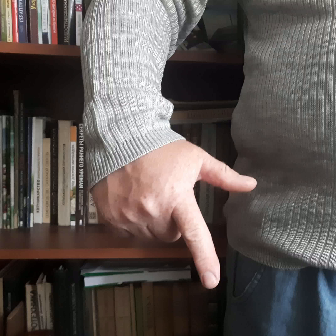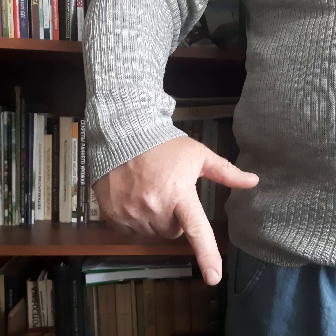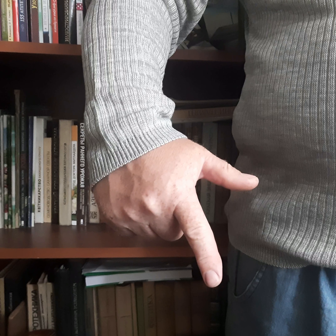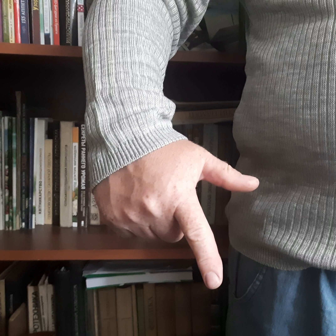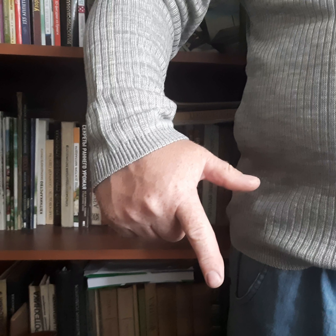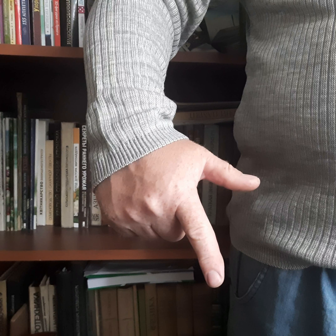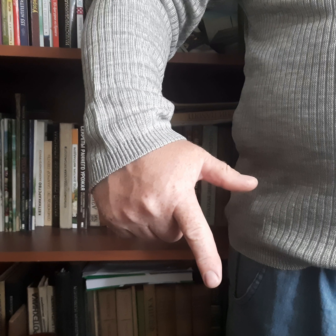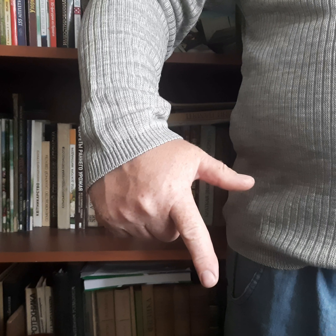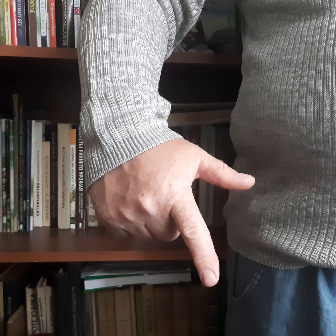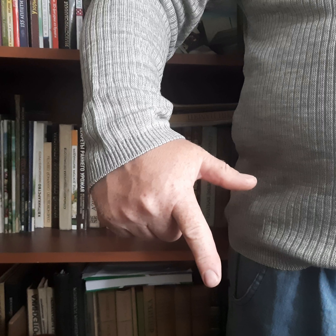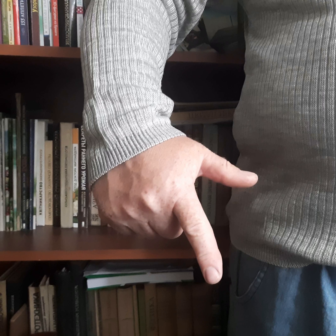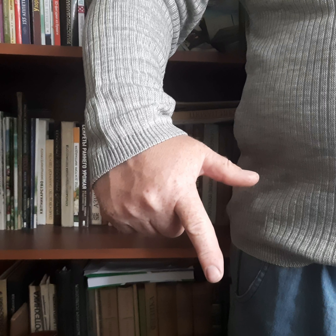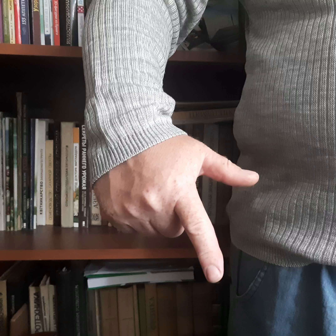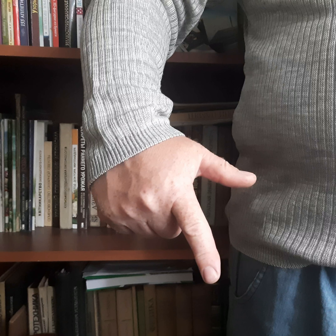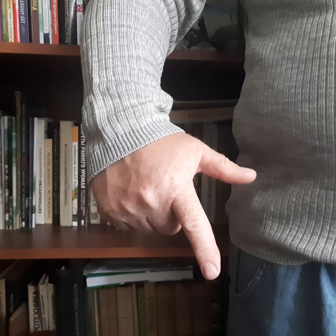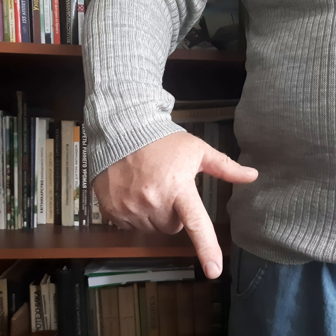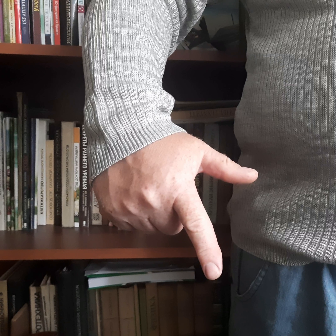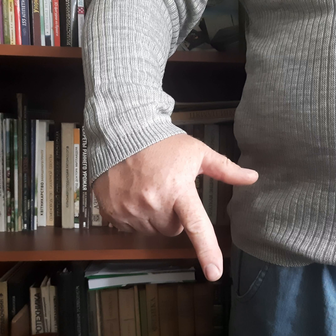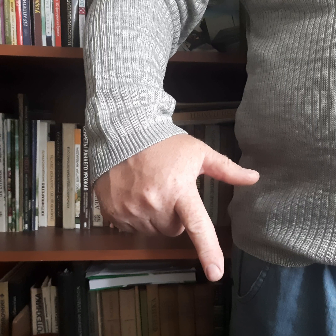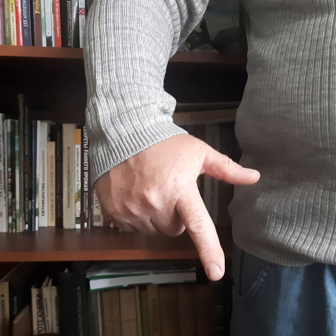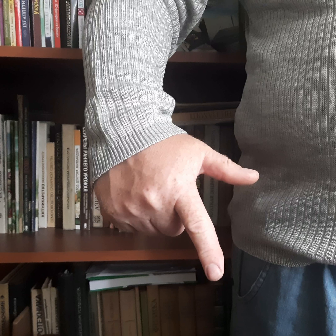Г